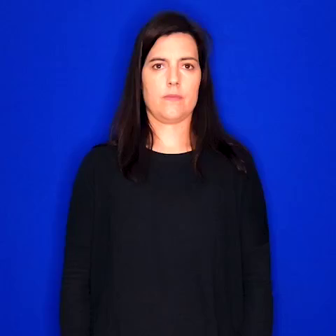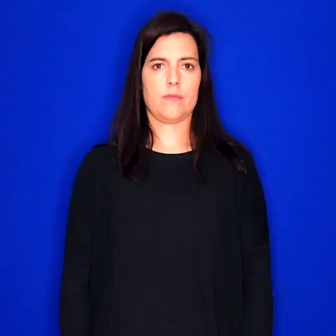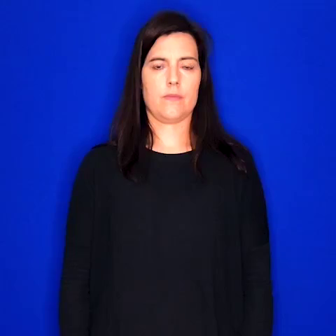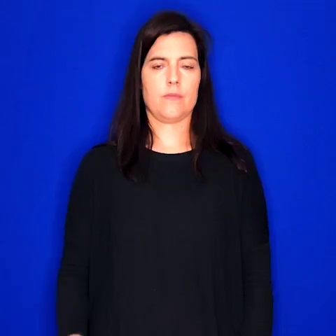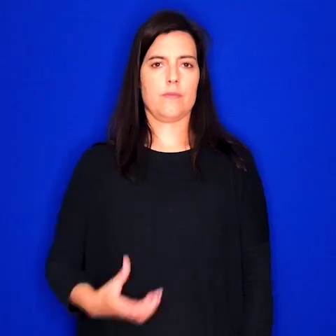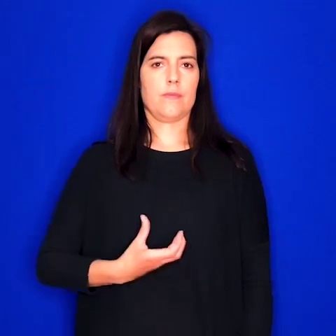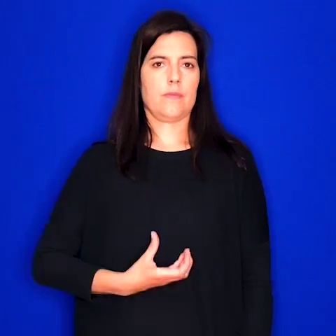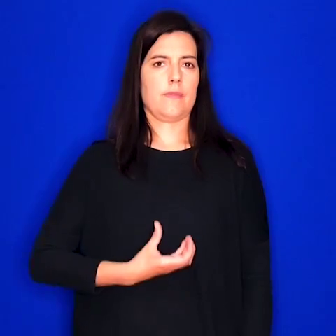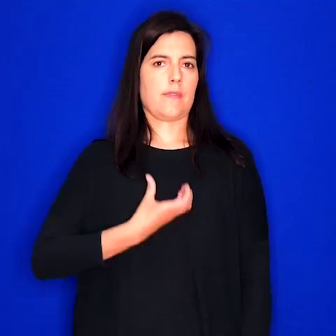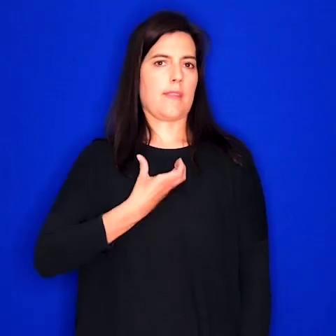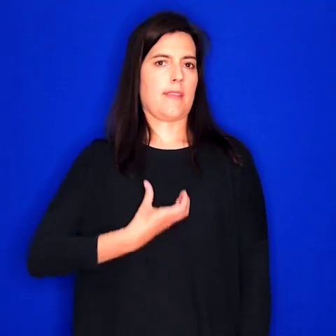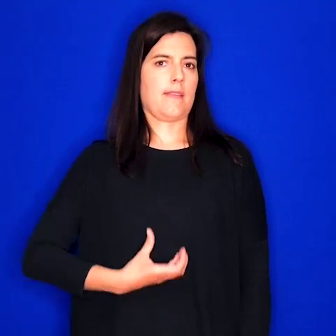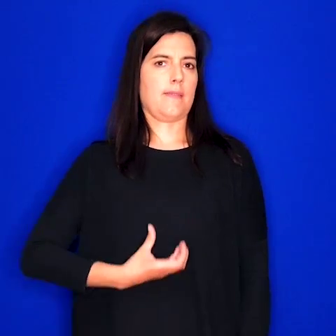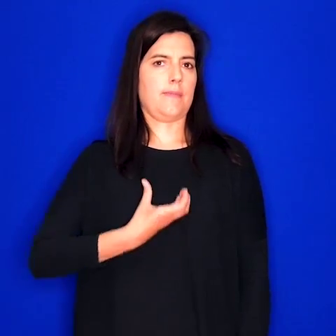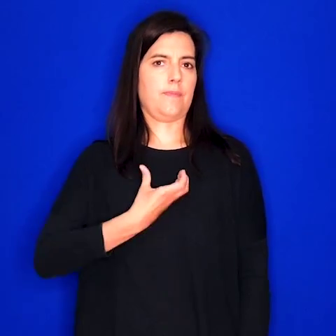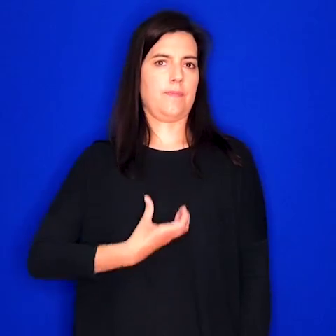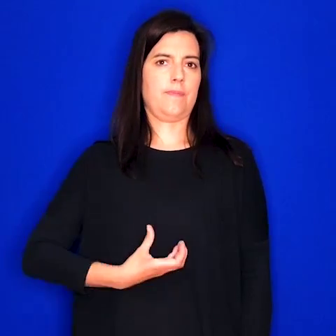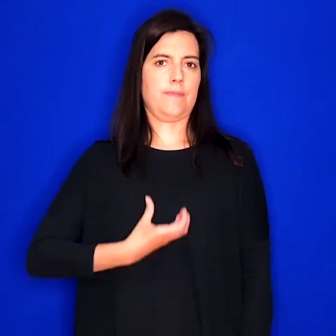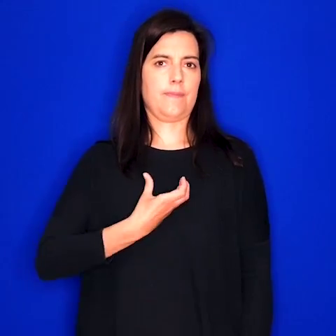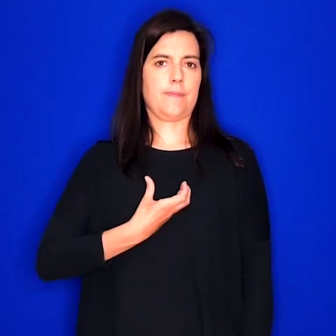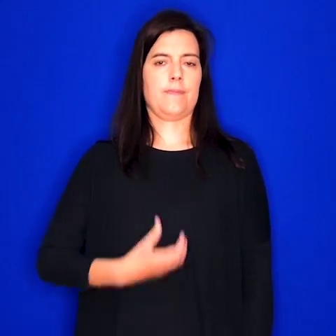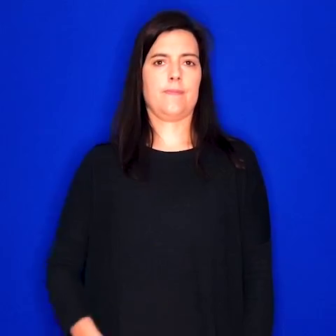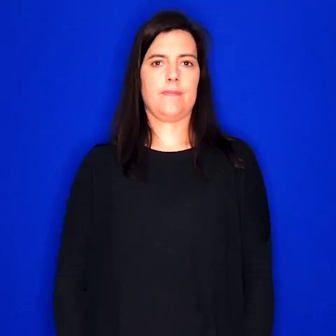arcada